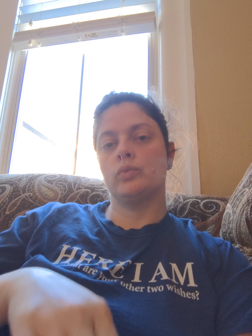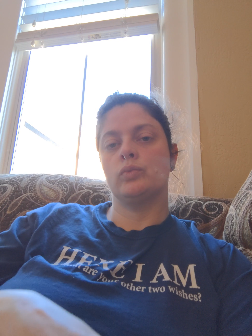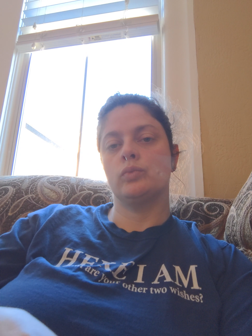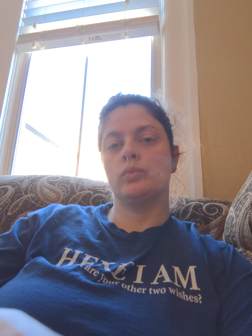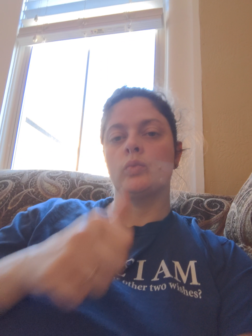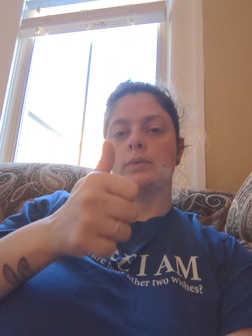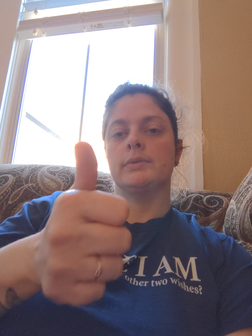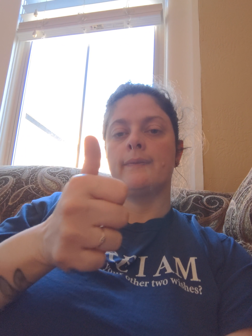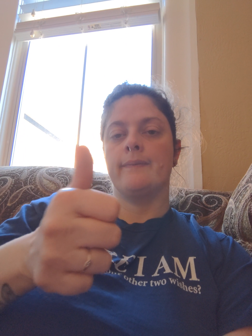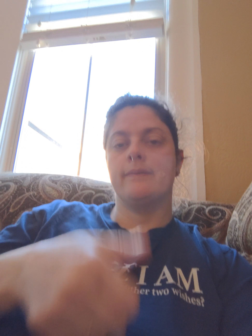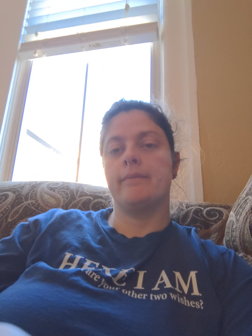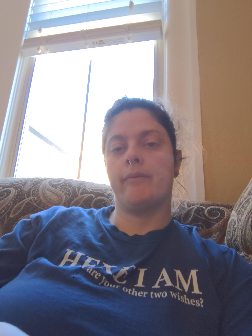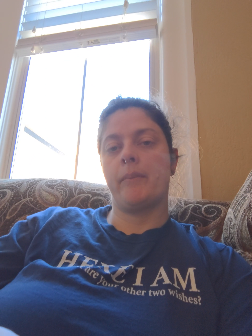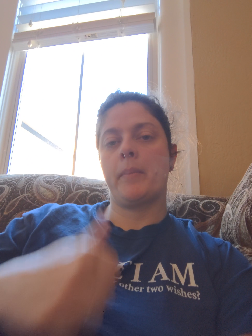yourself